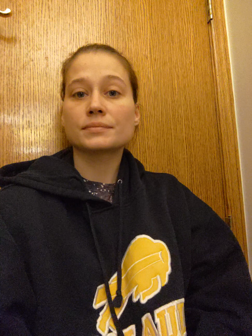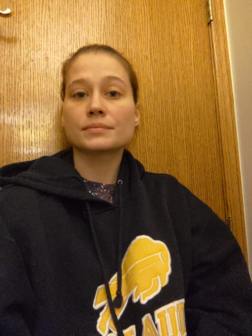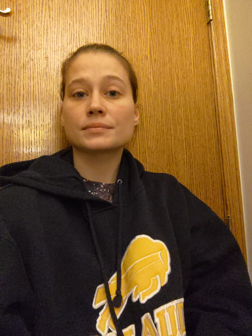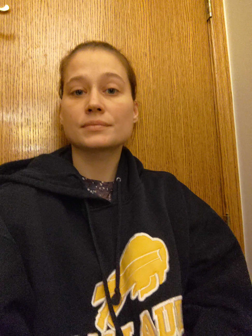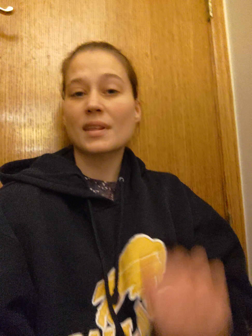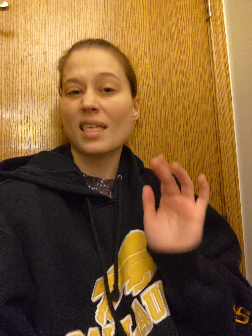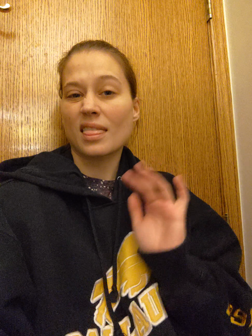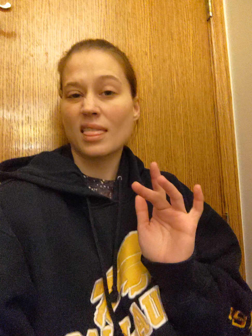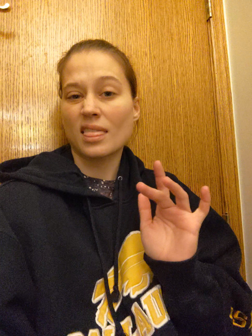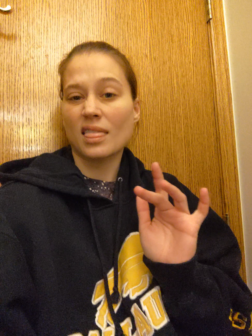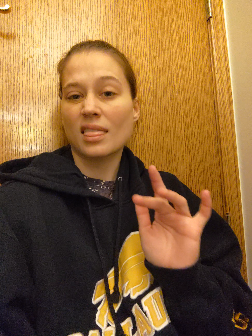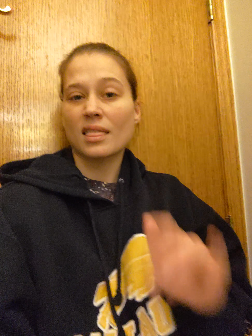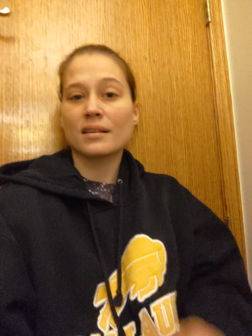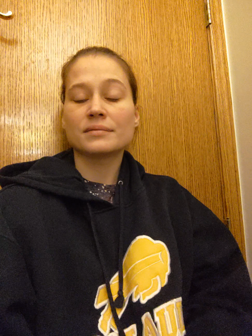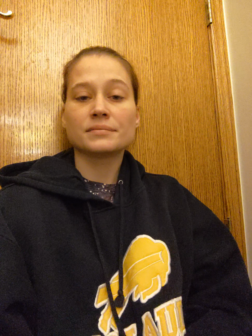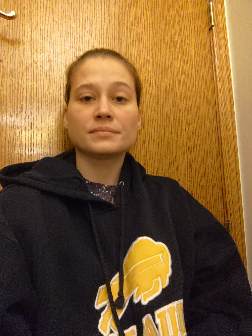yucky